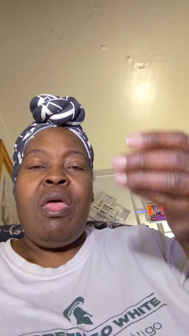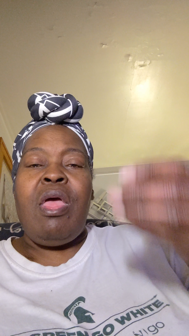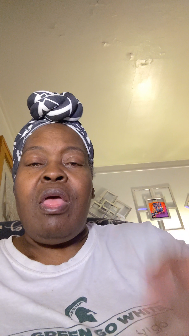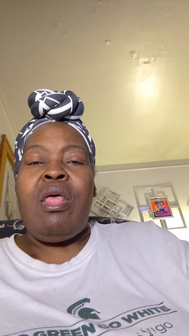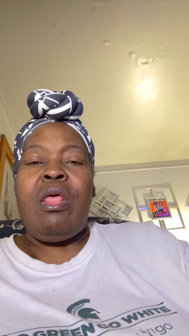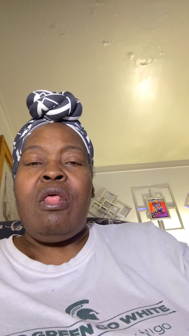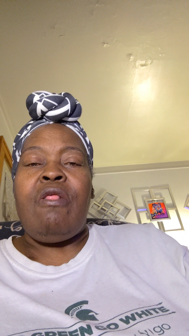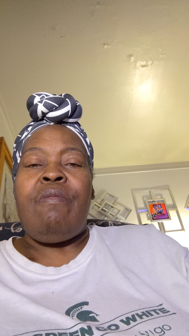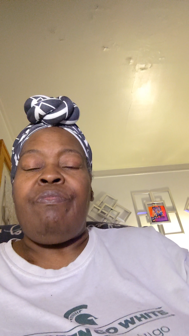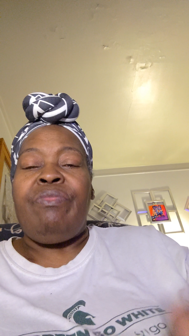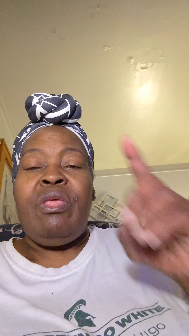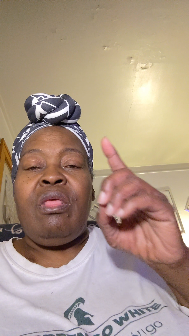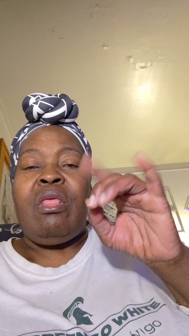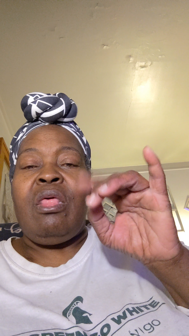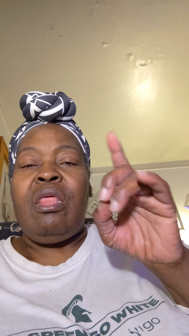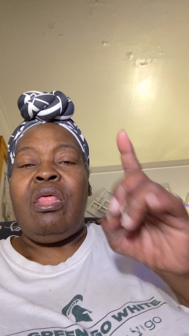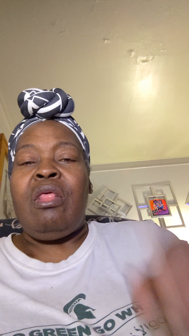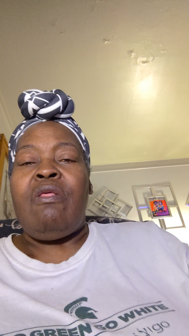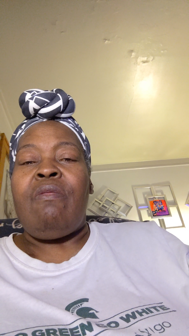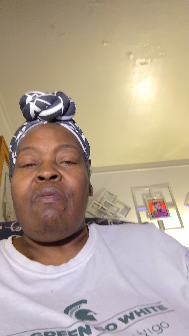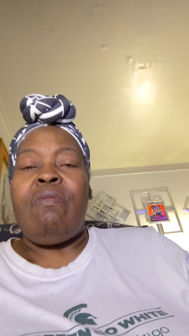did